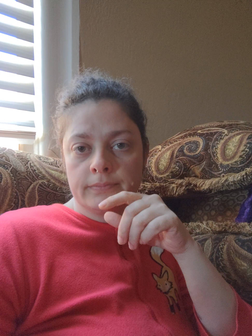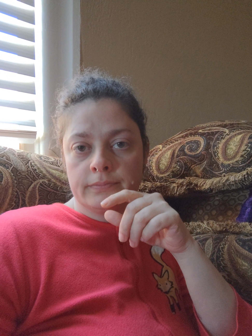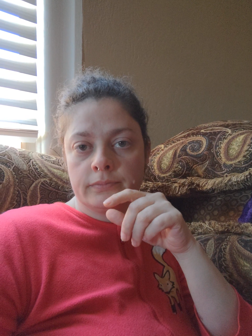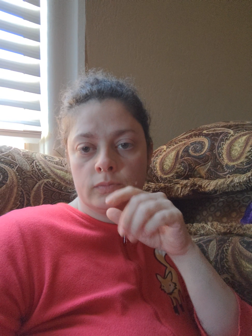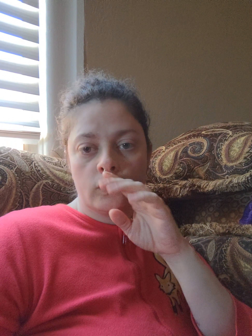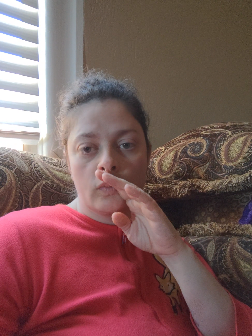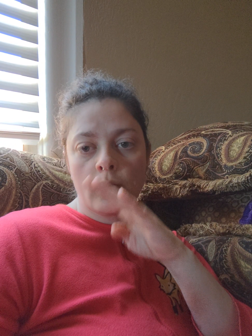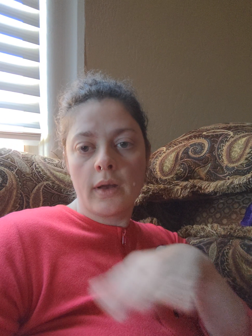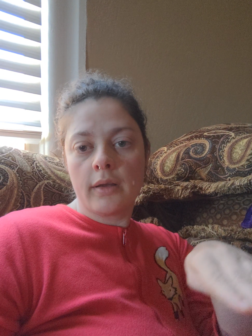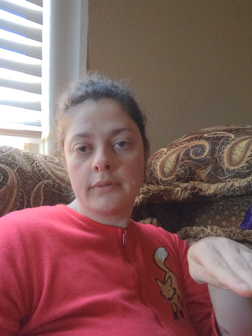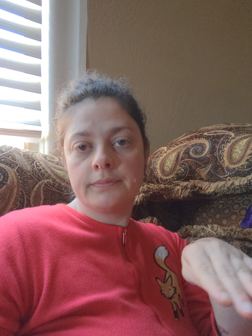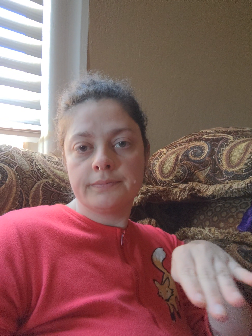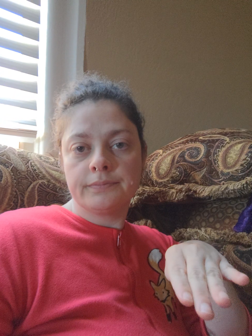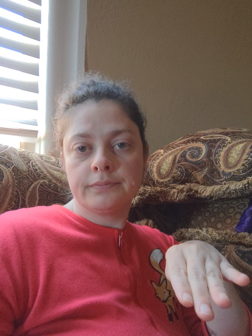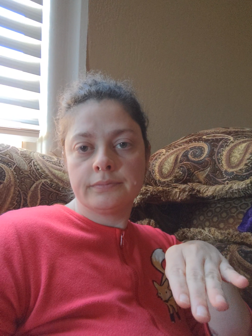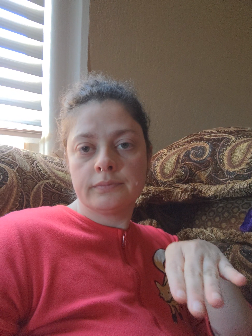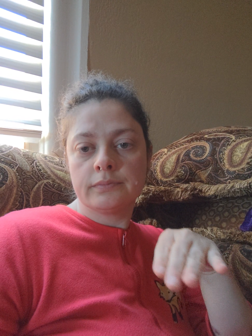quiet